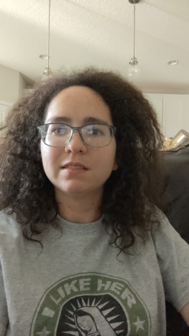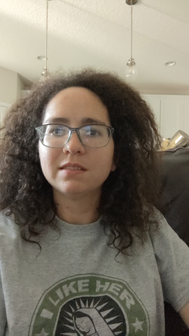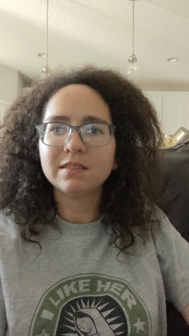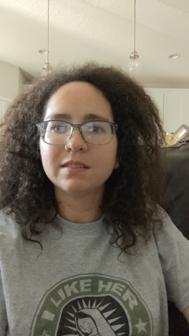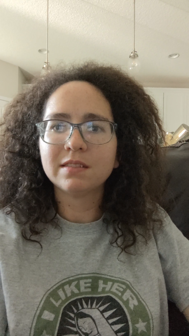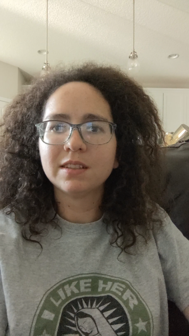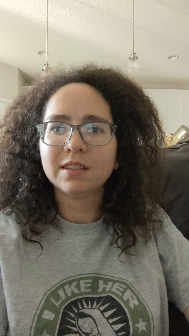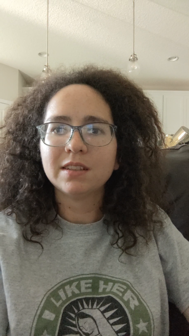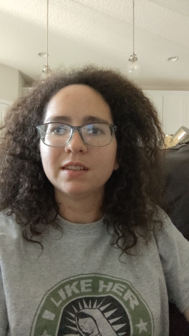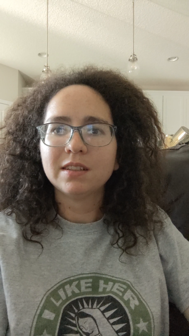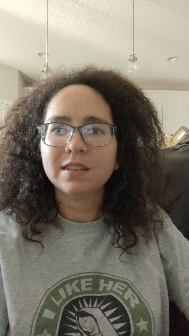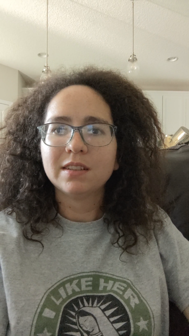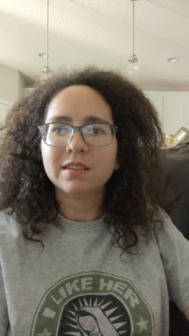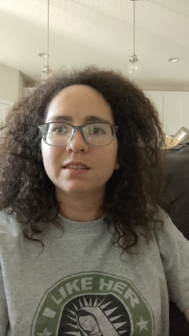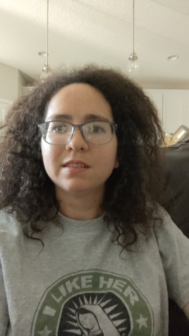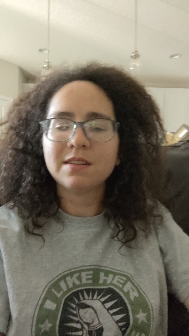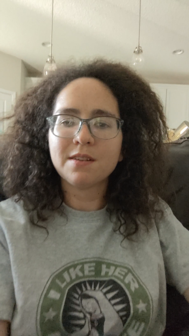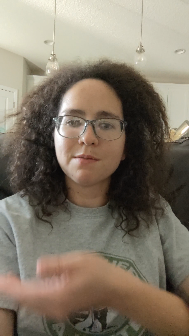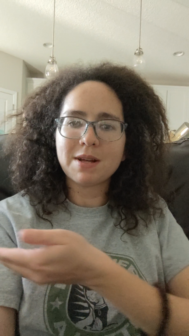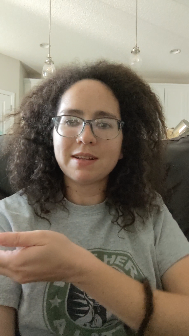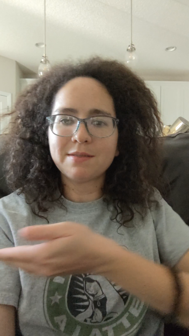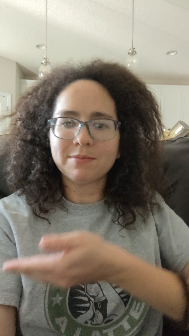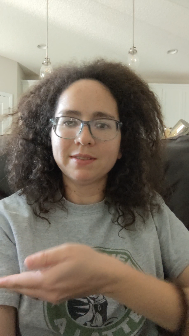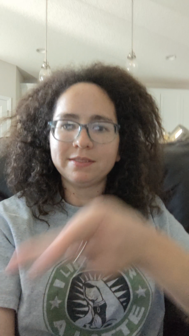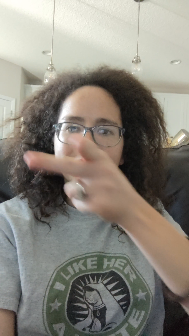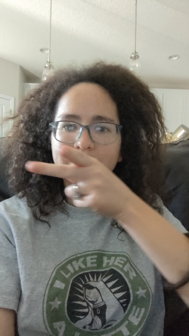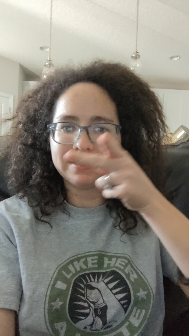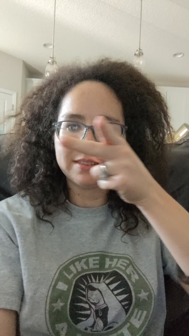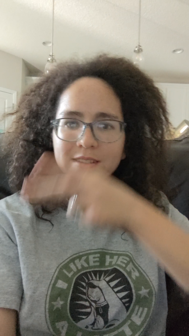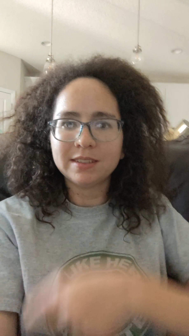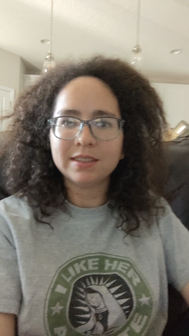babysitter